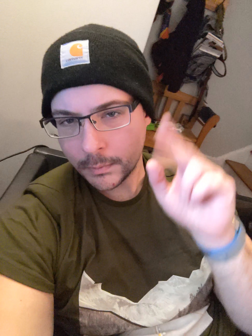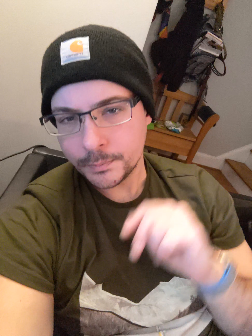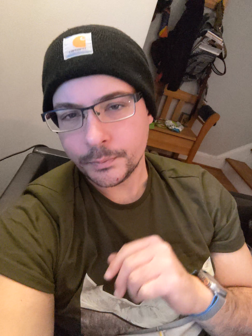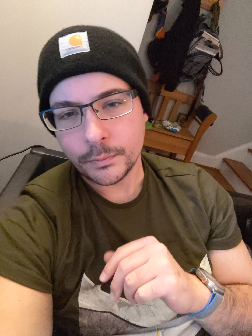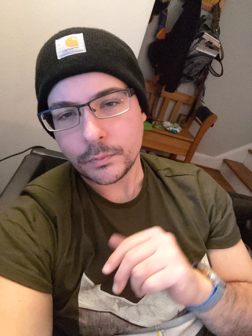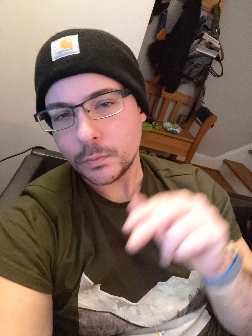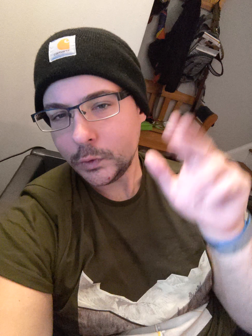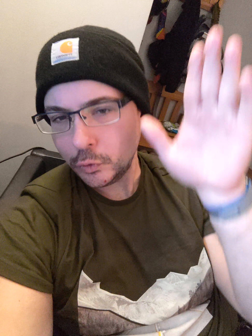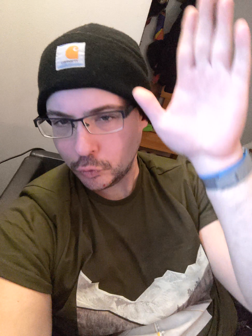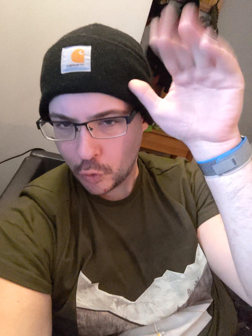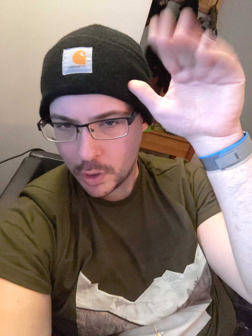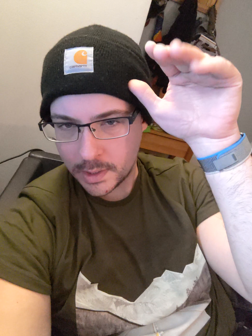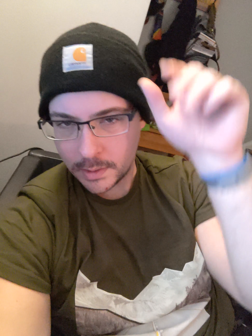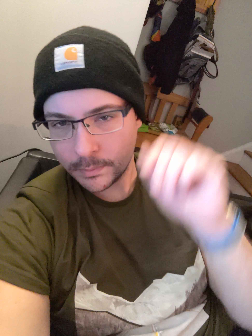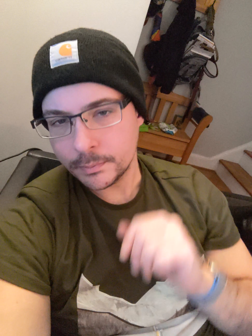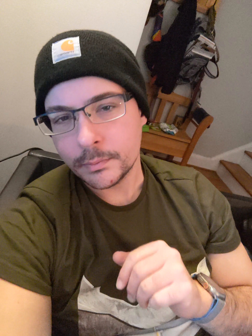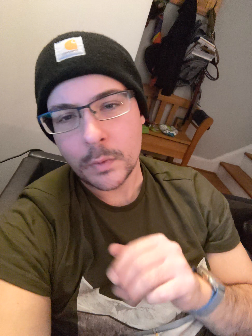donkey